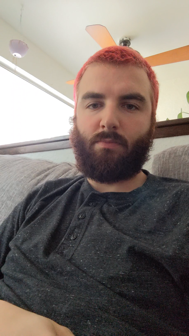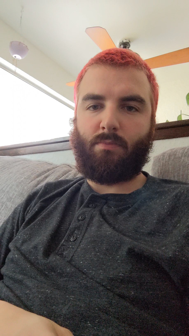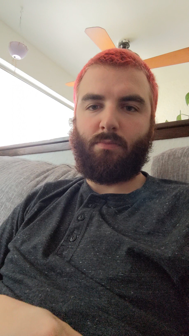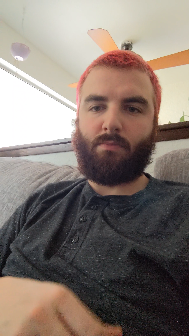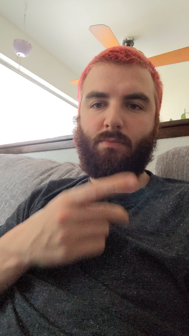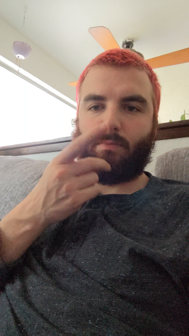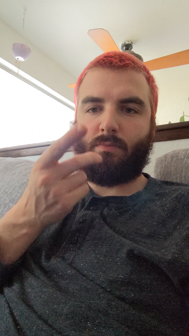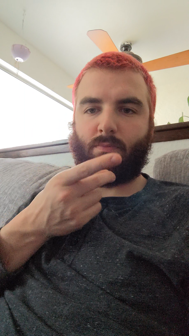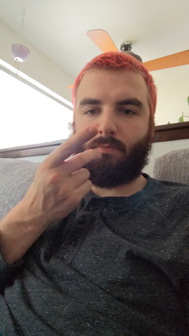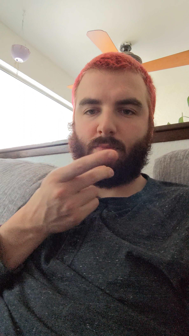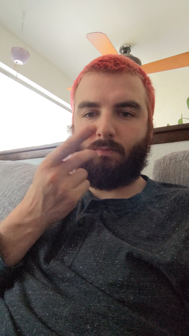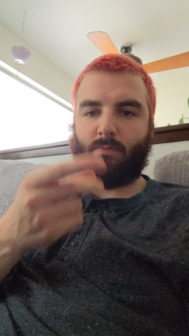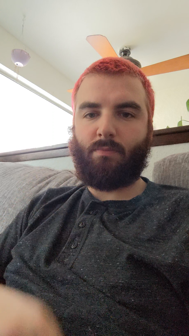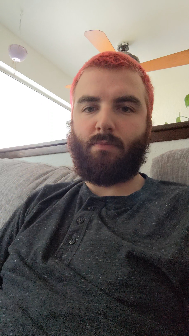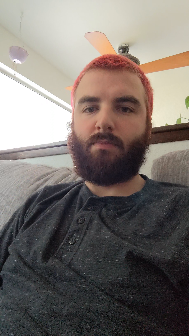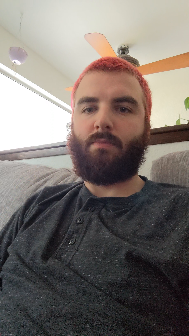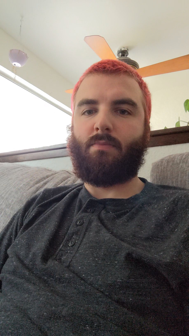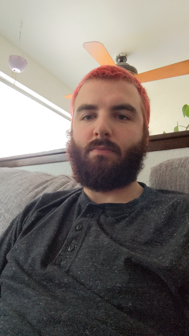dinner